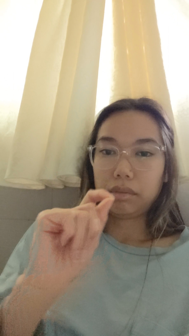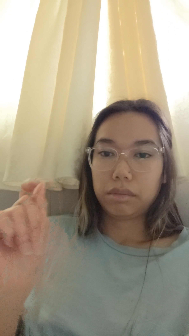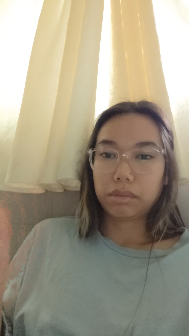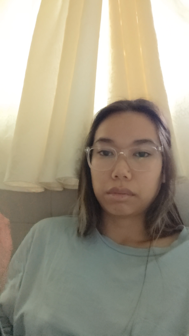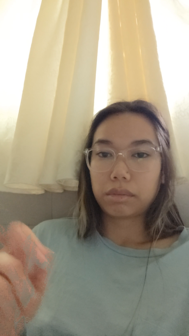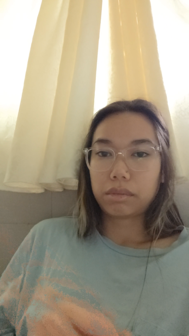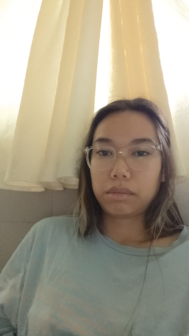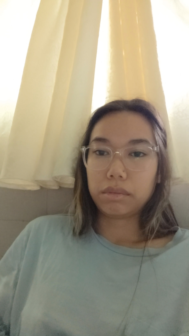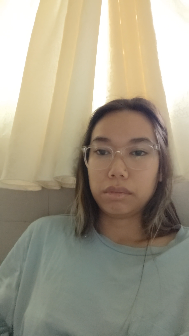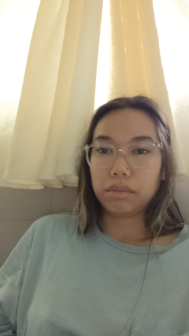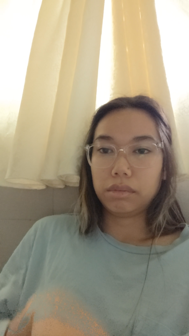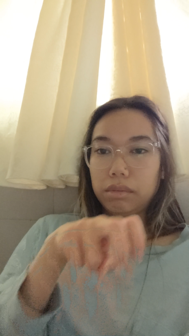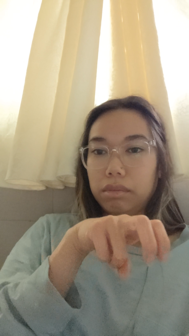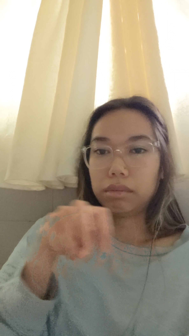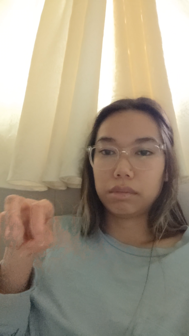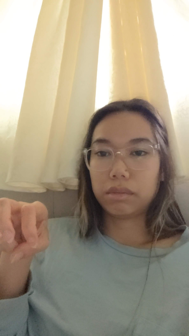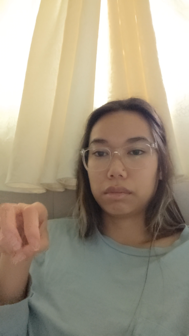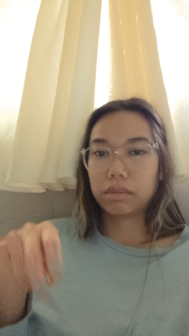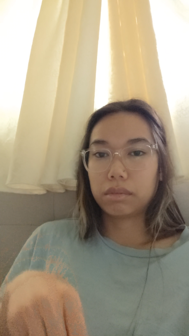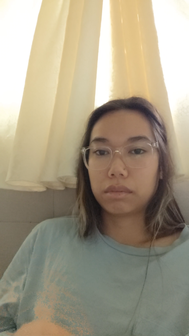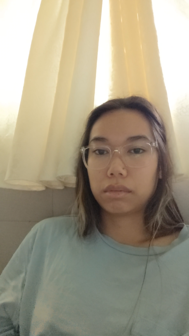couch